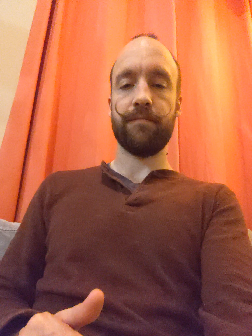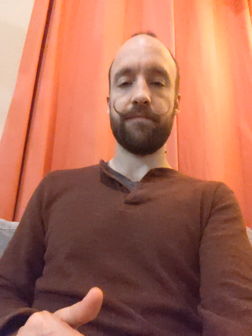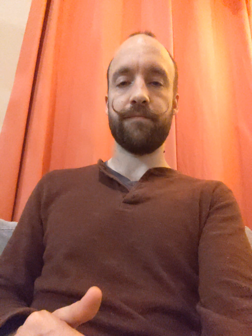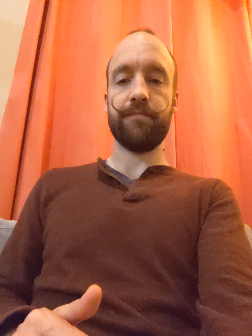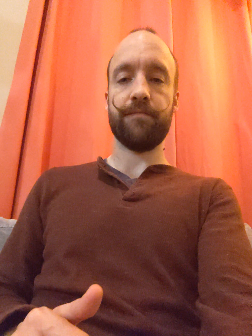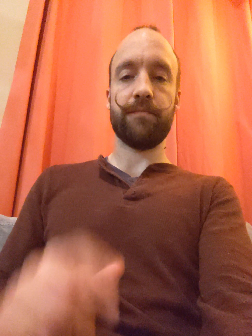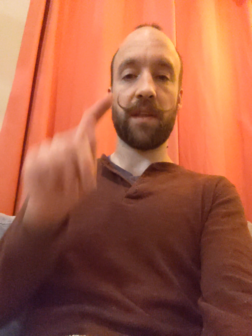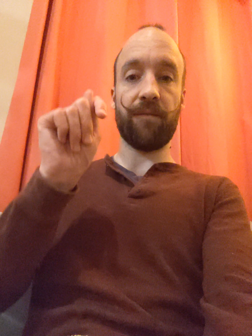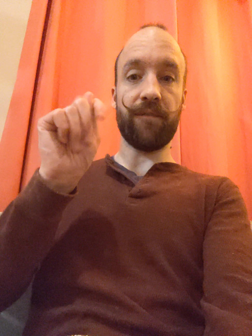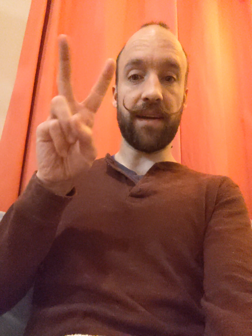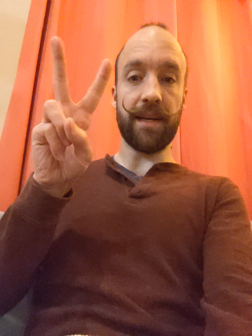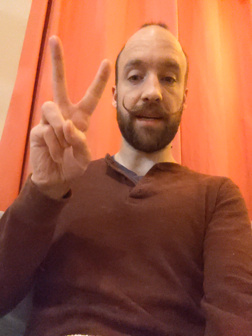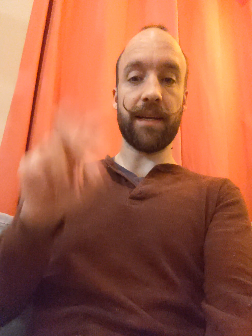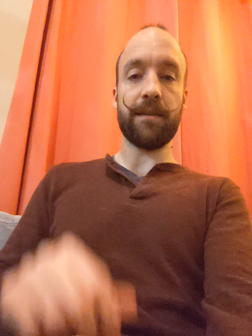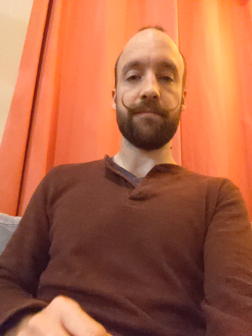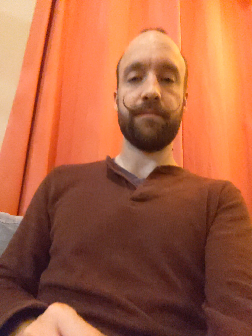TV